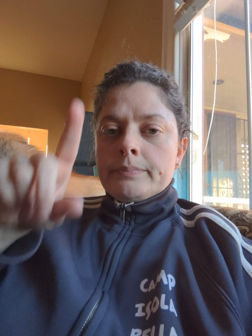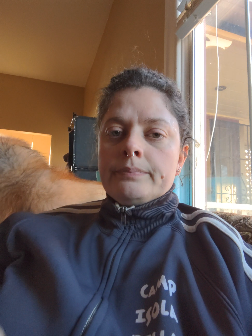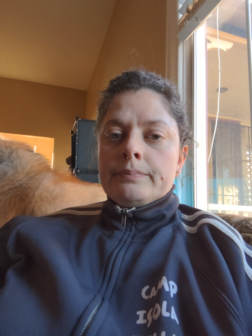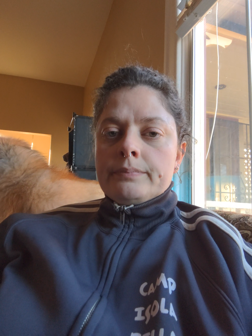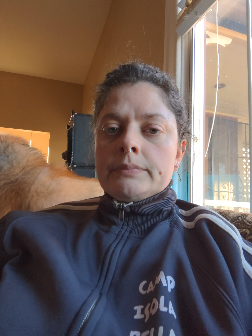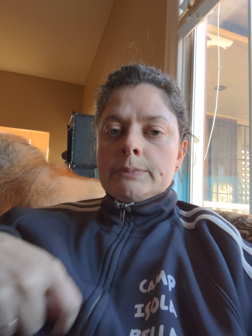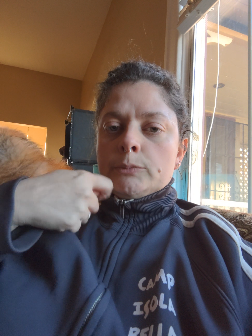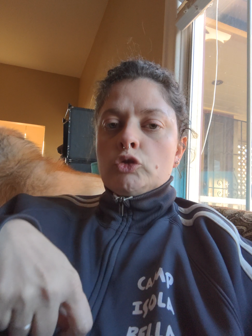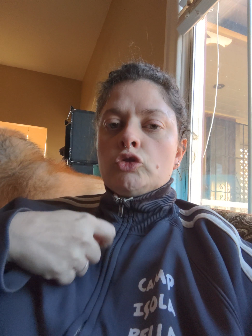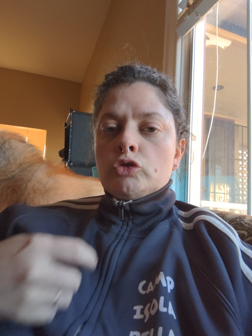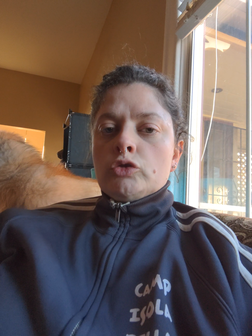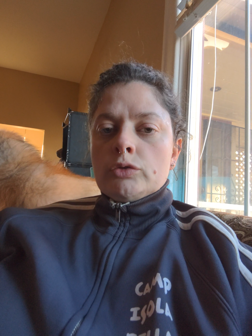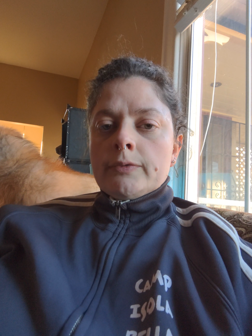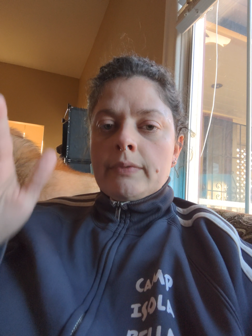zipper